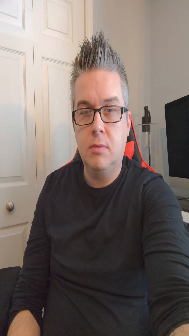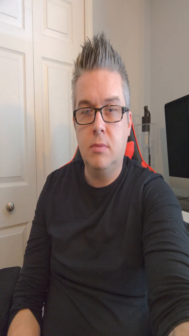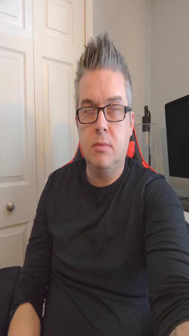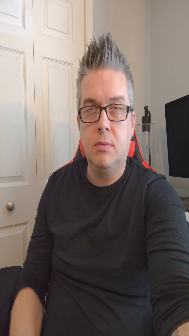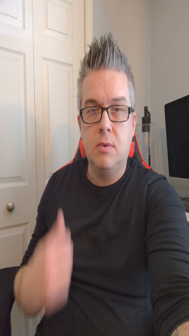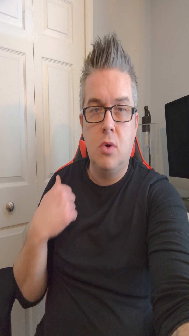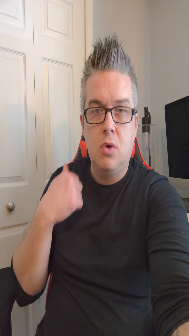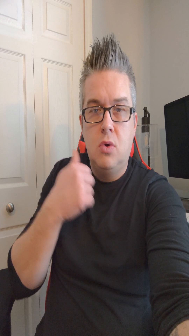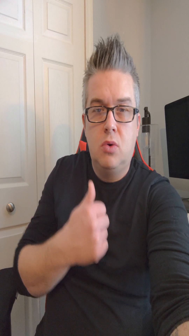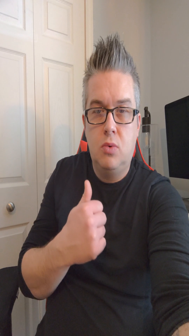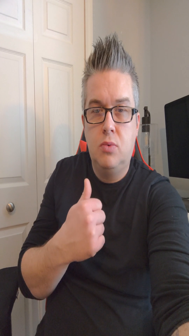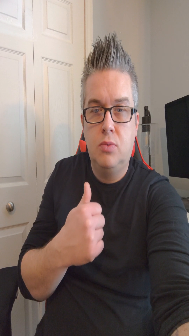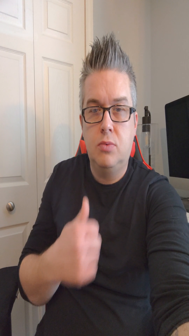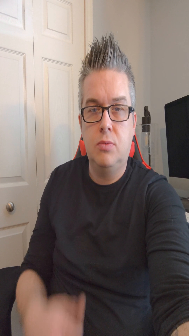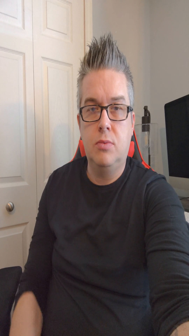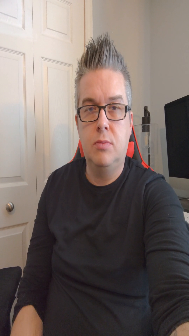jacket